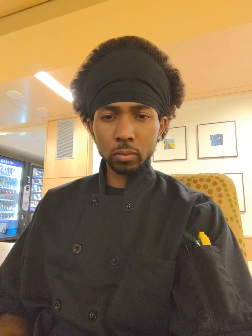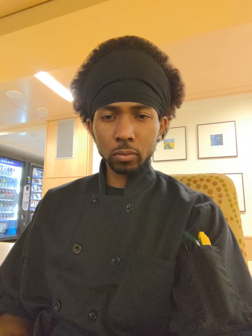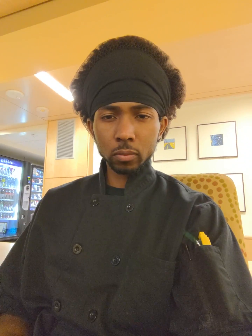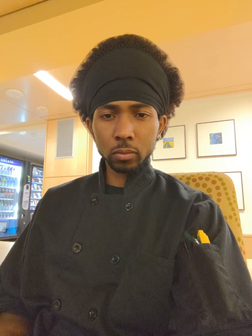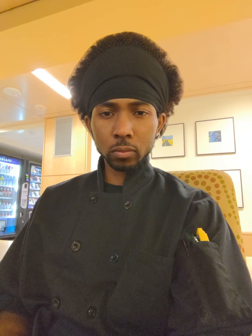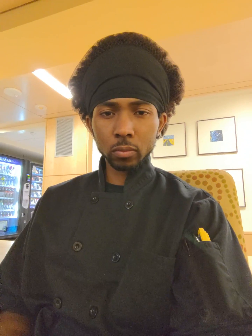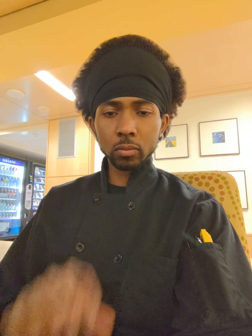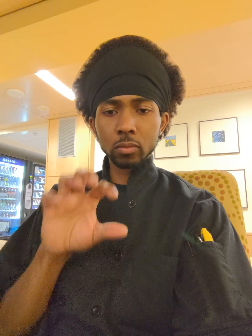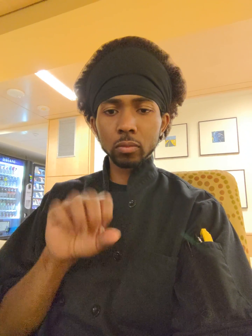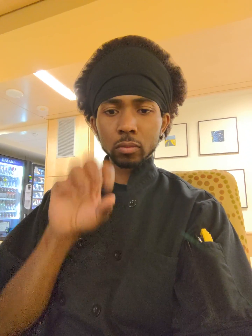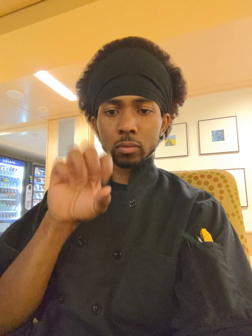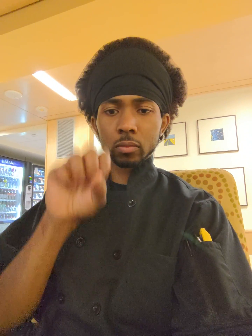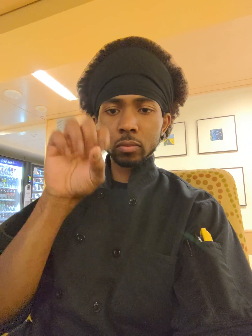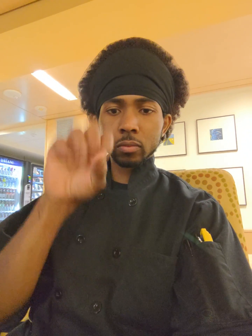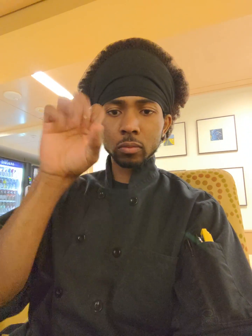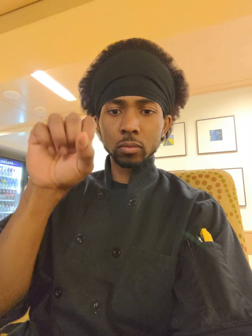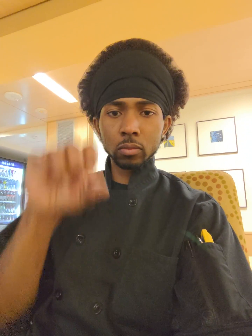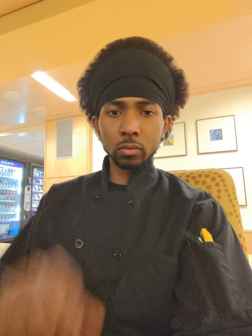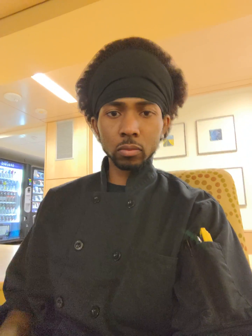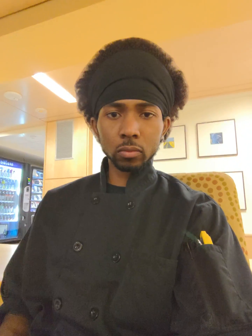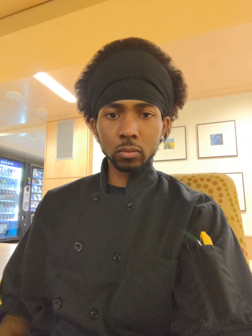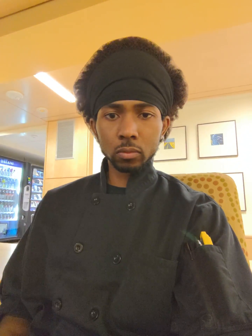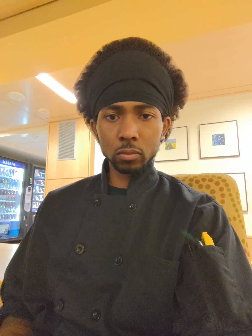ladder